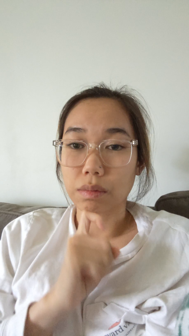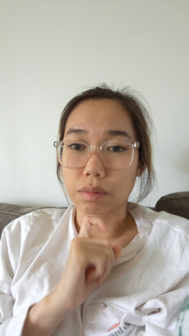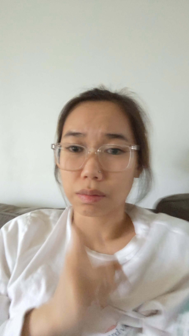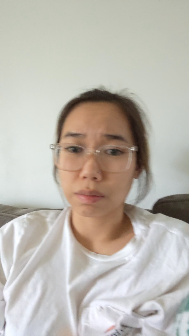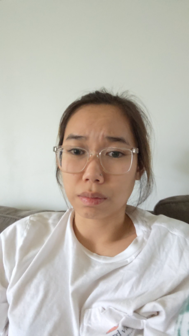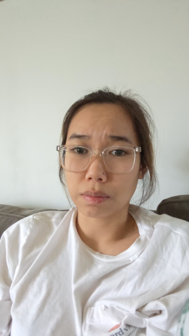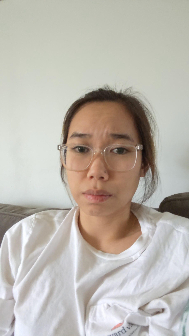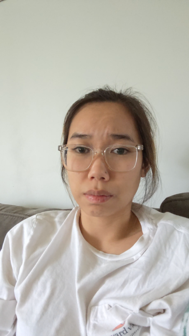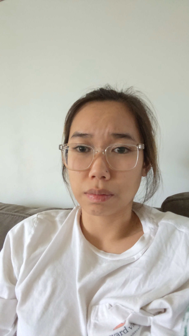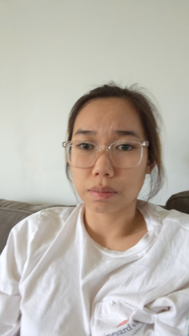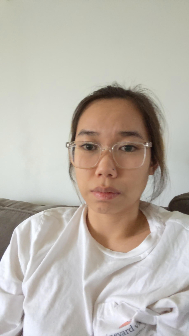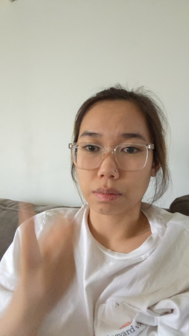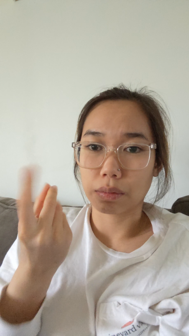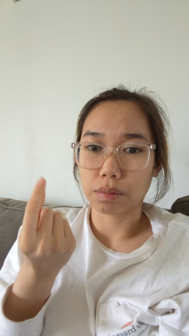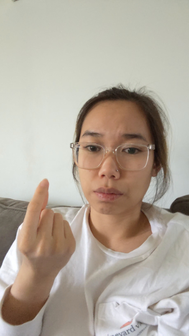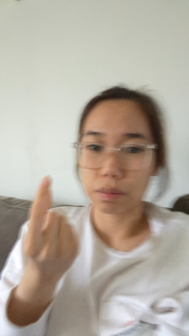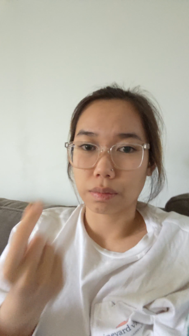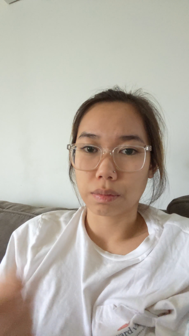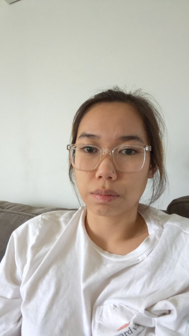do